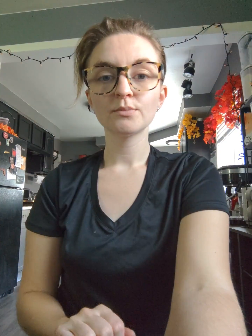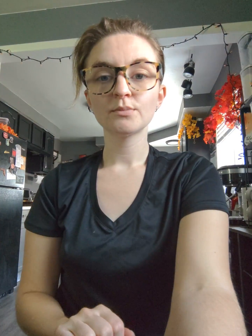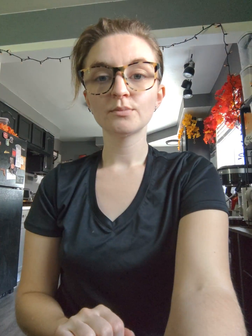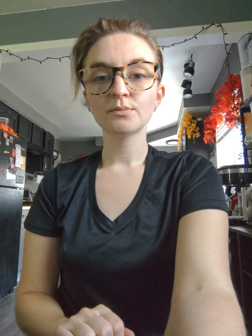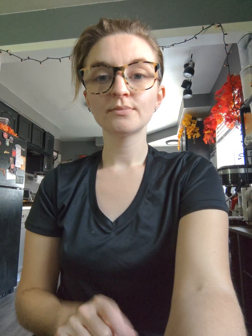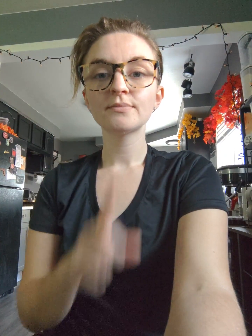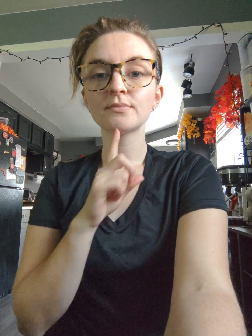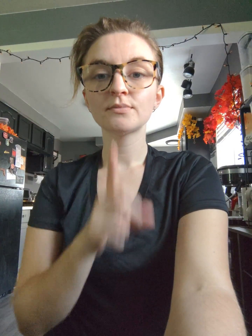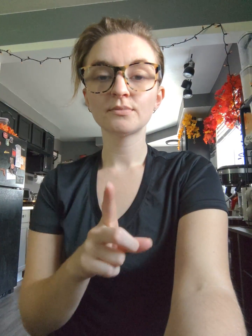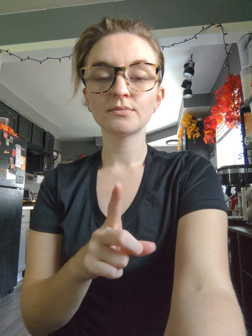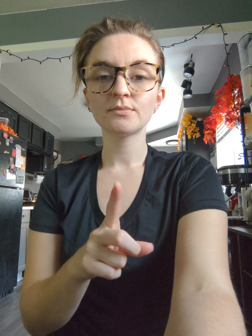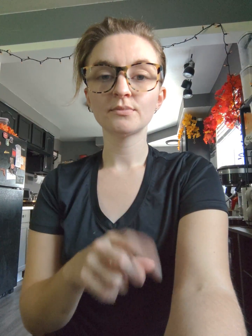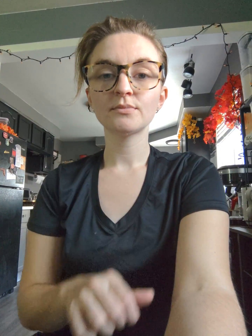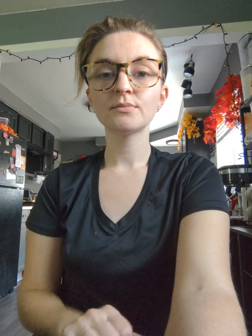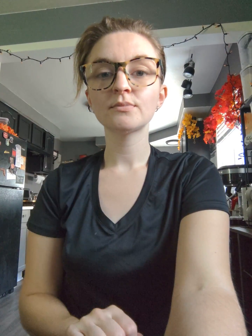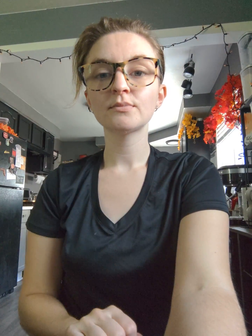is